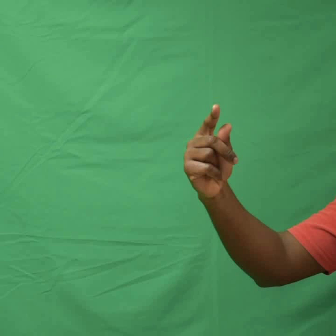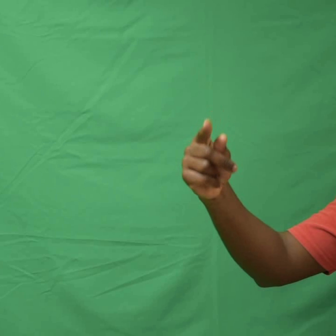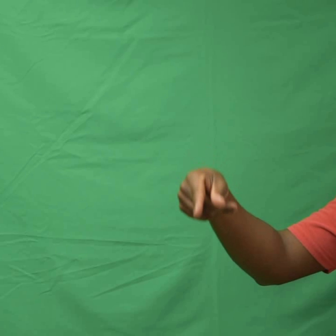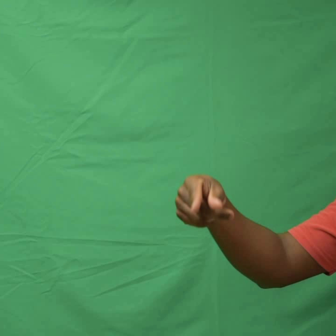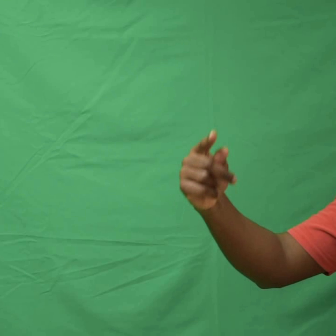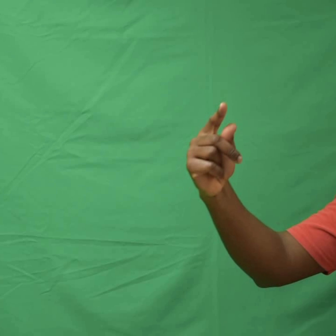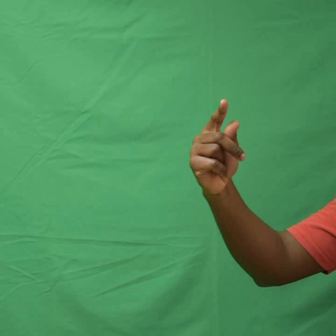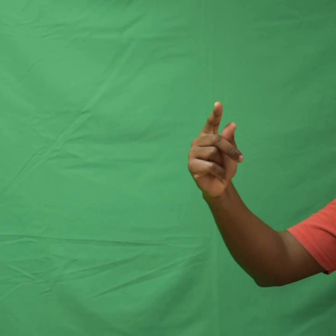K